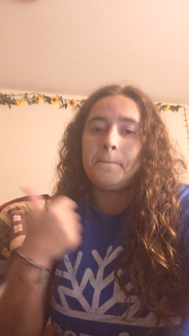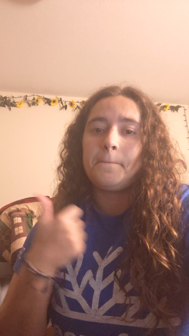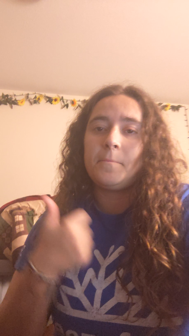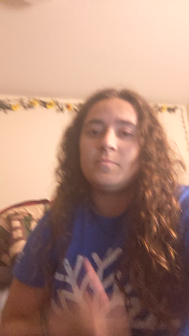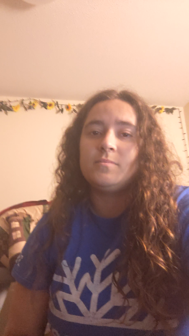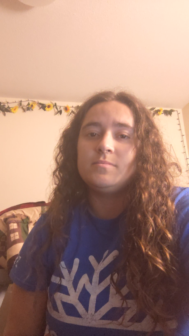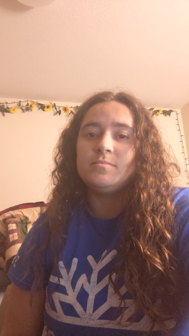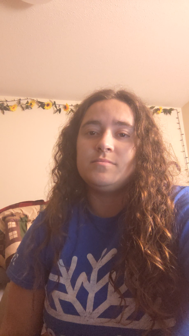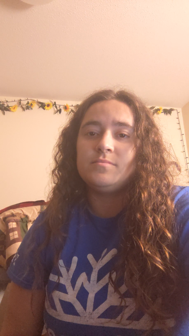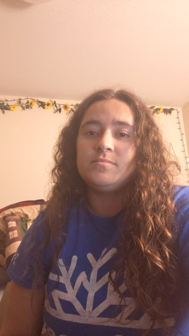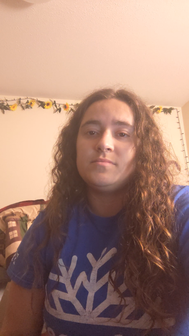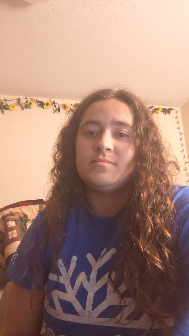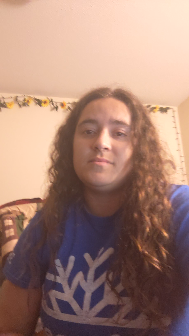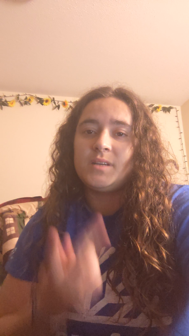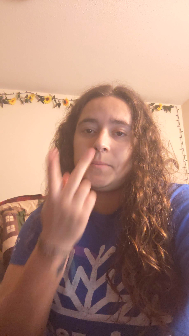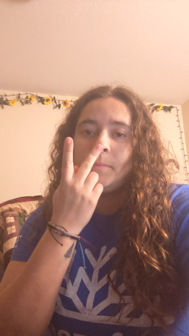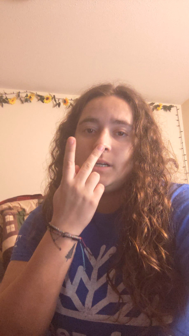penis